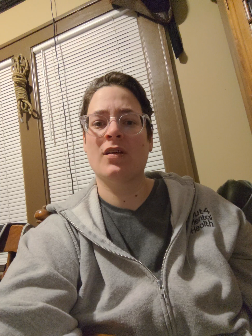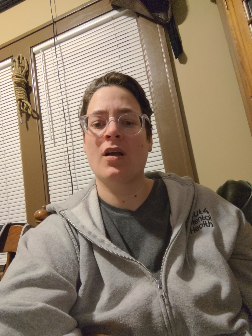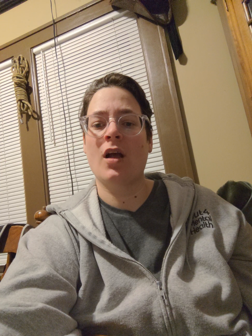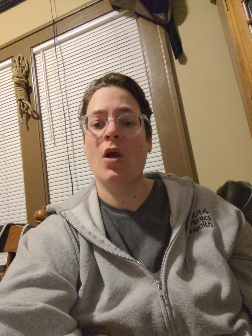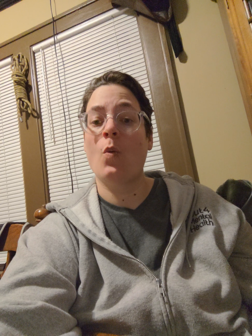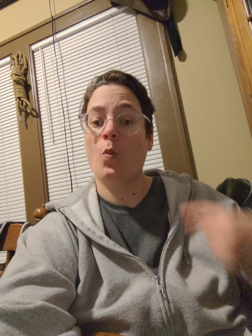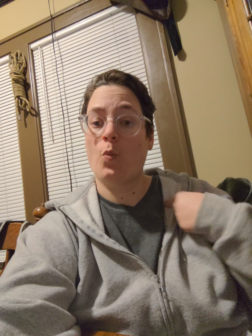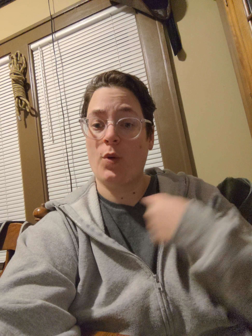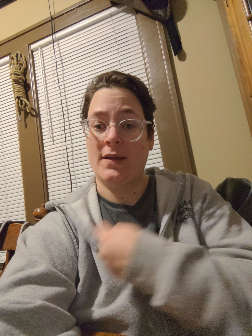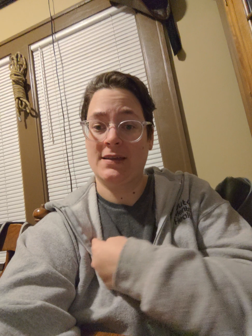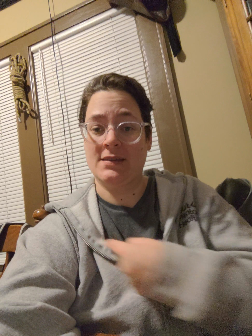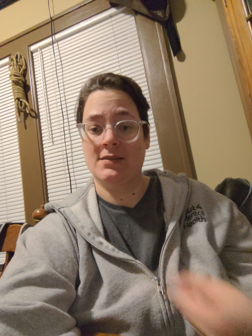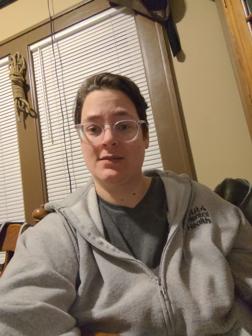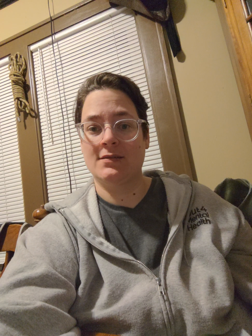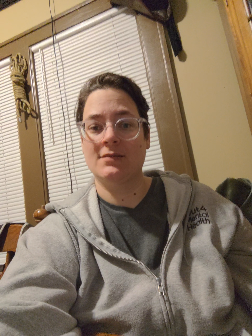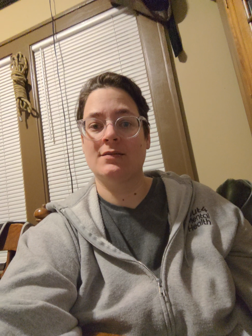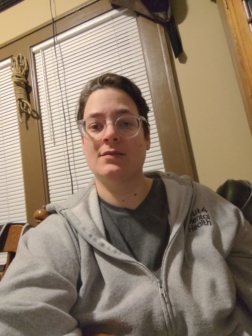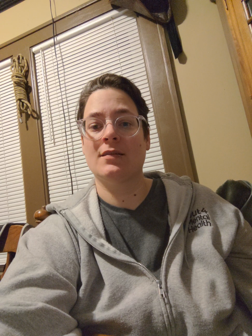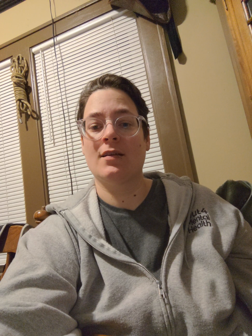we